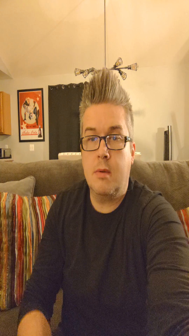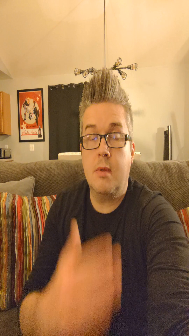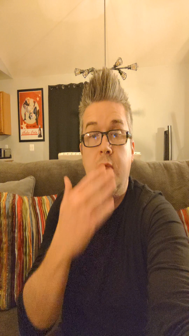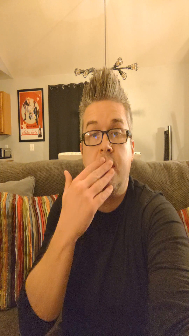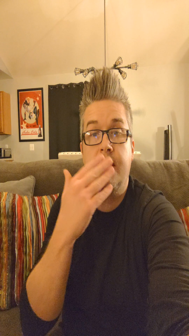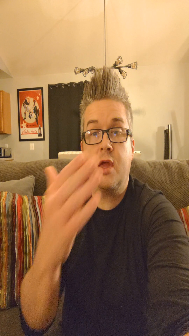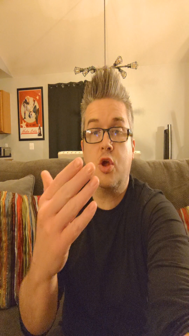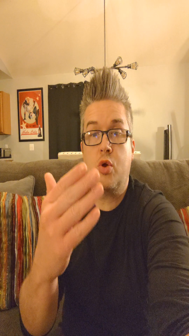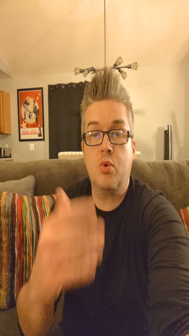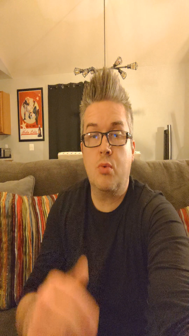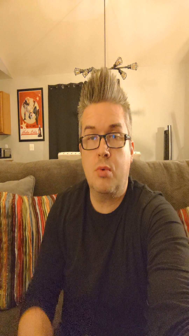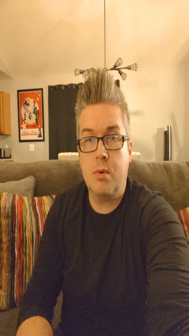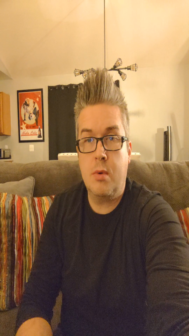thank you